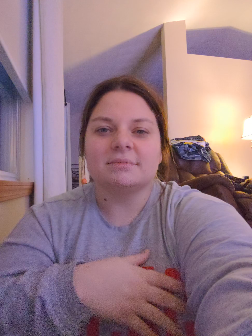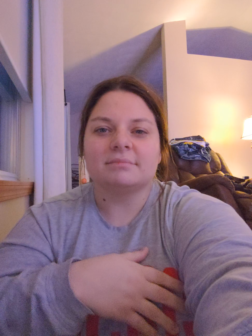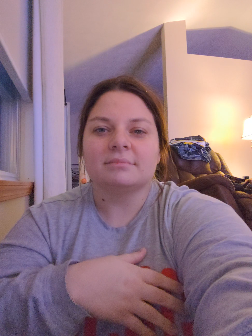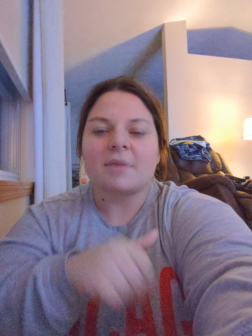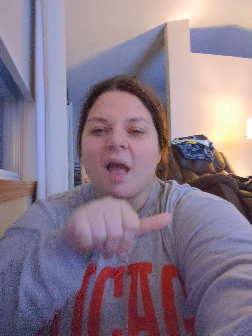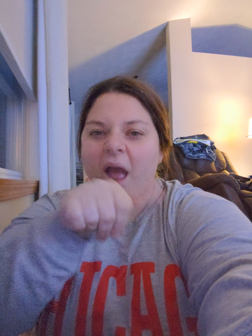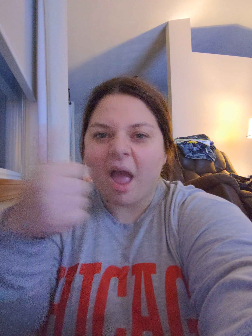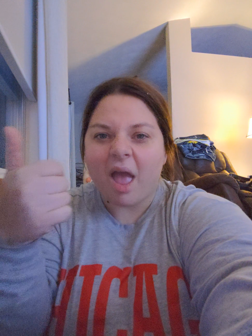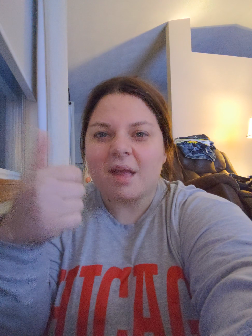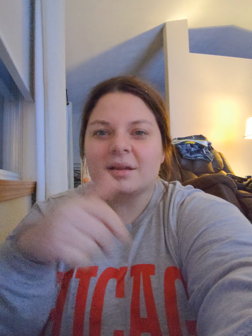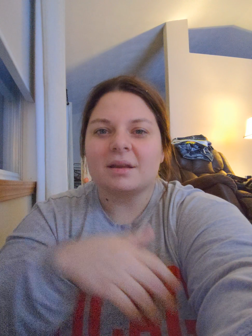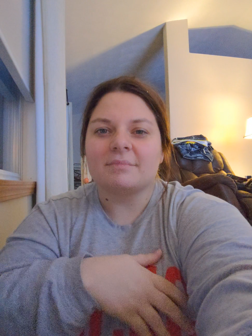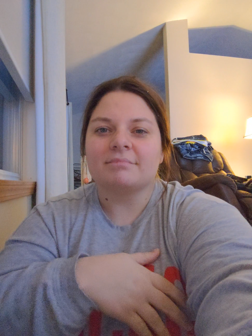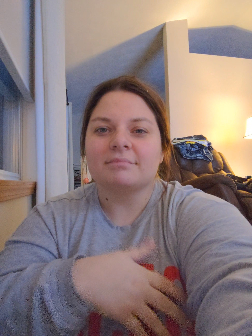any